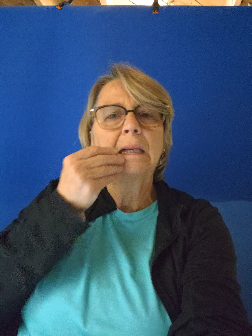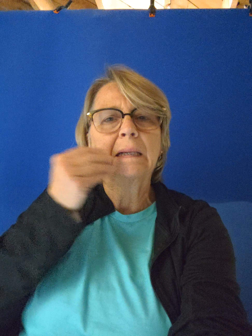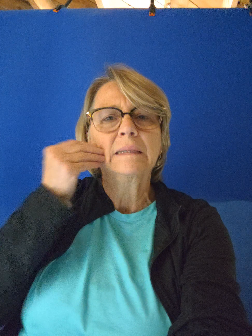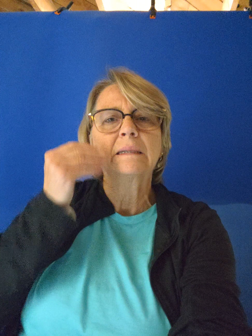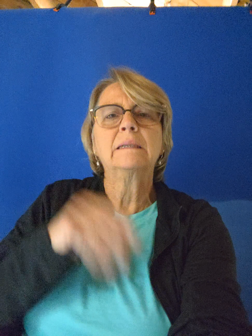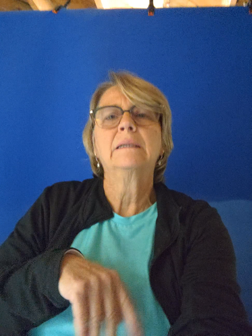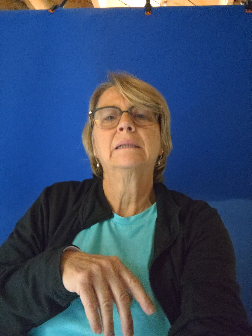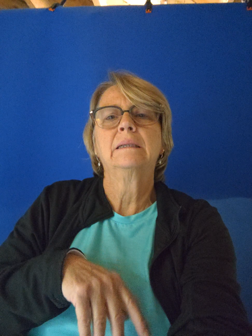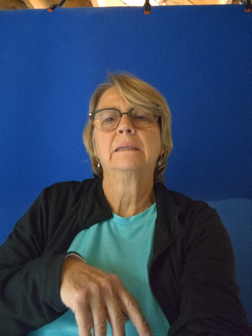kiss